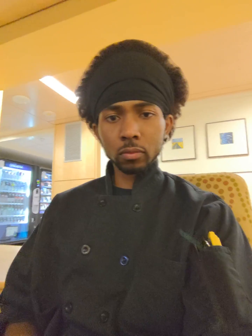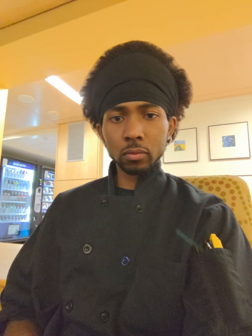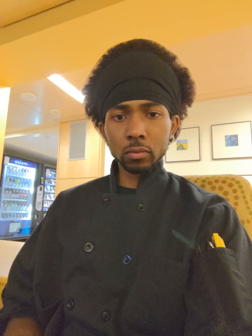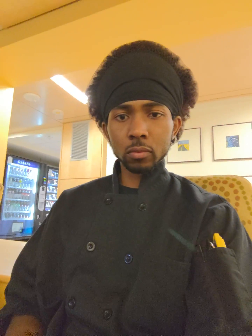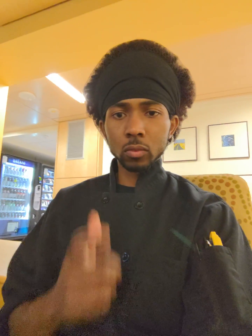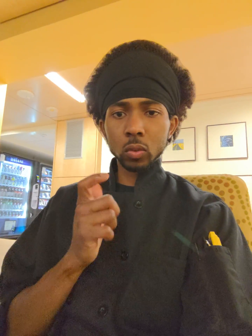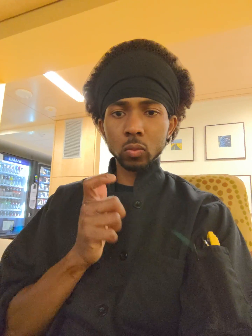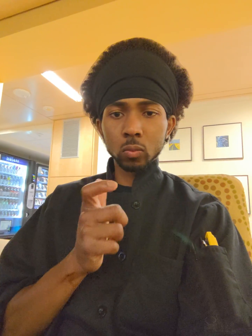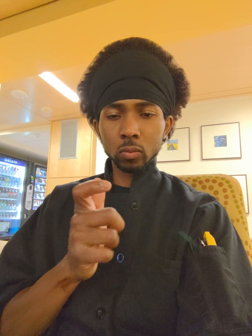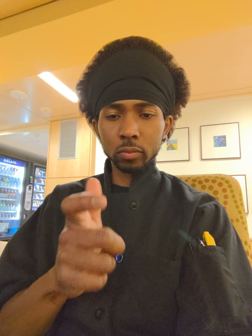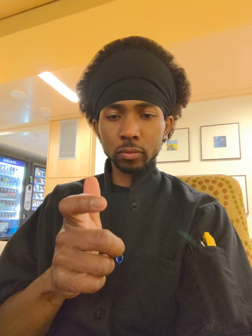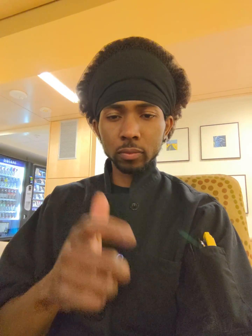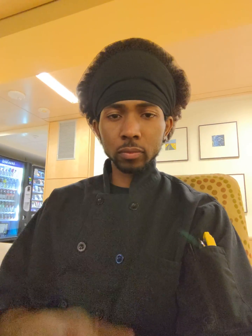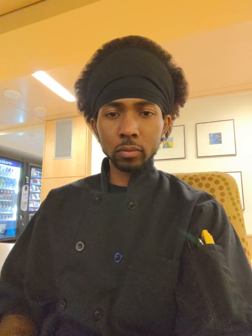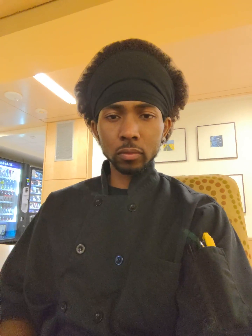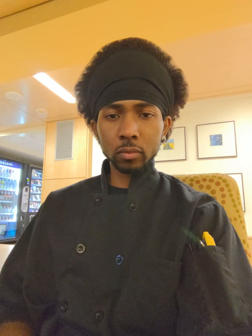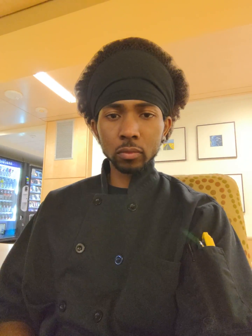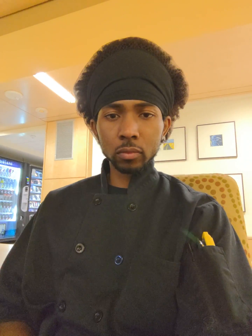run